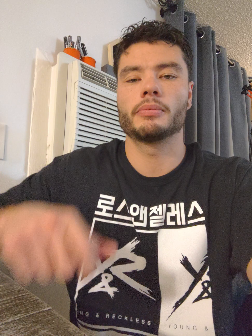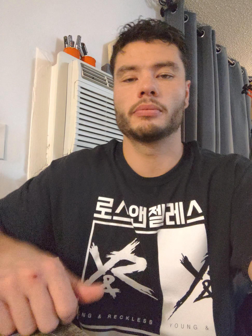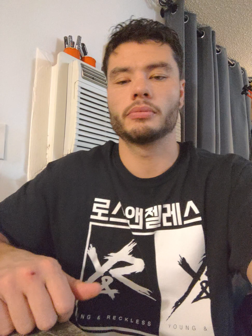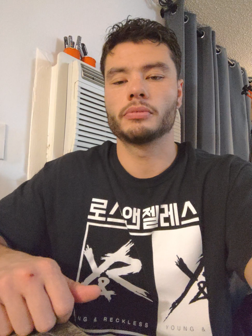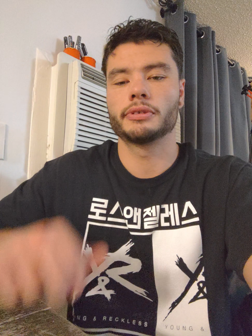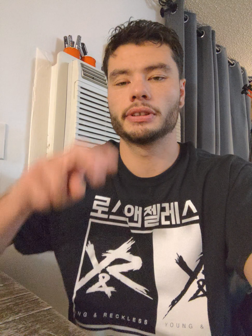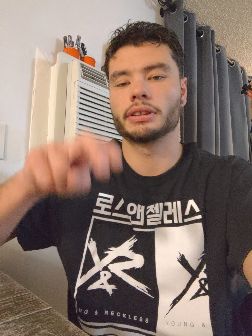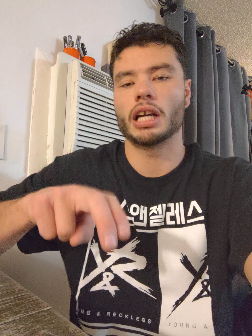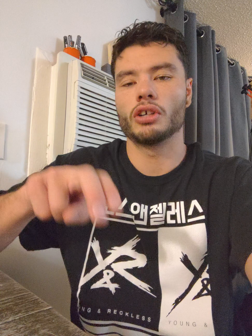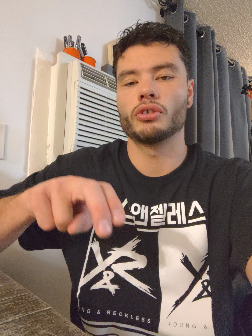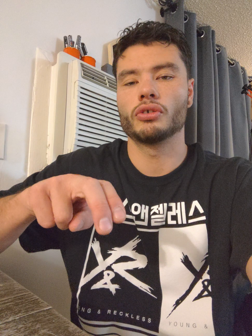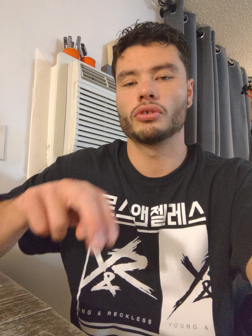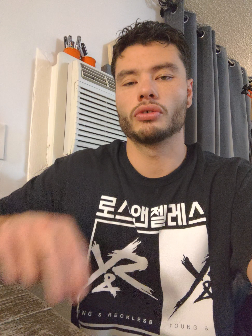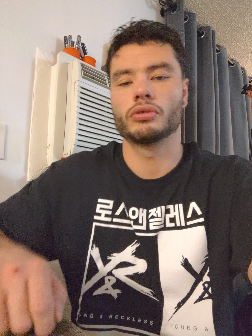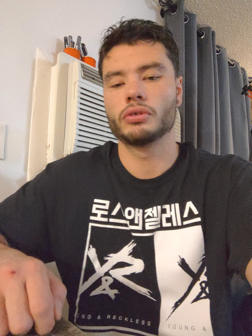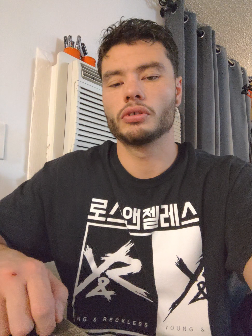chair